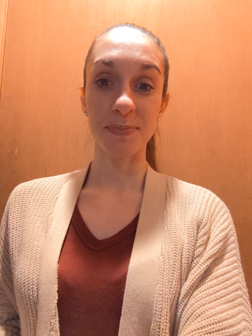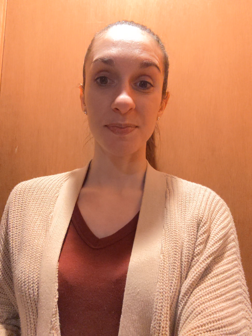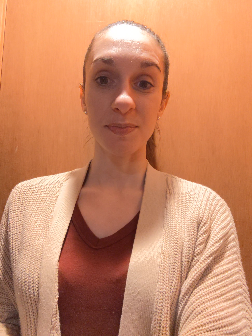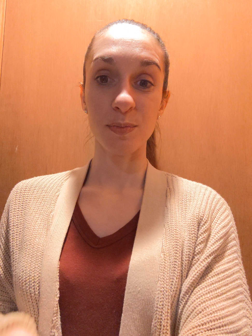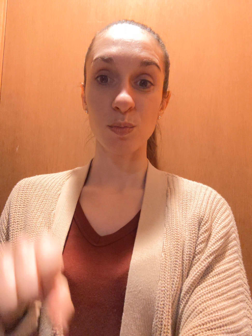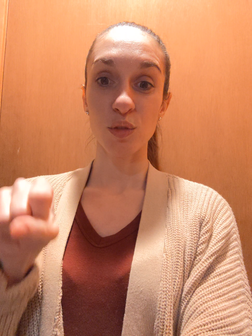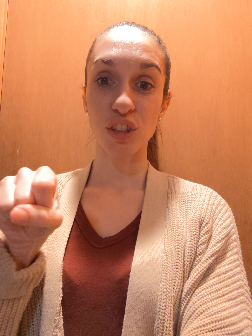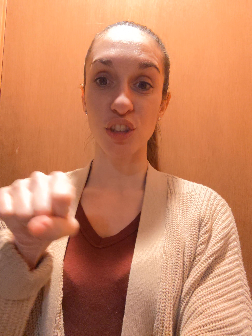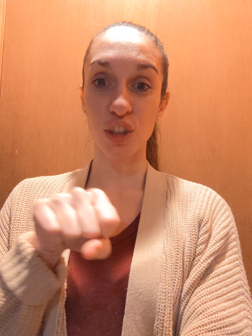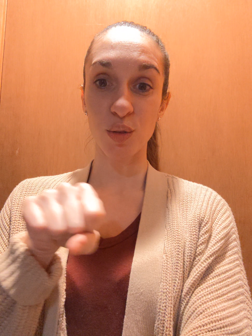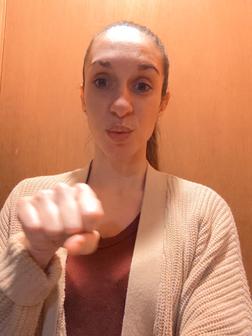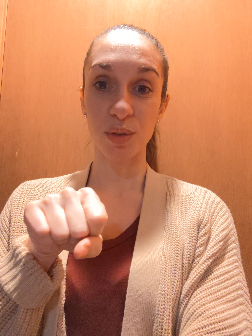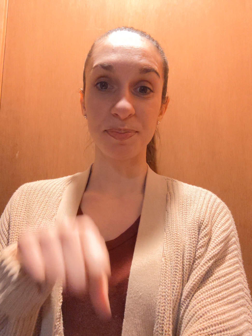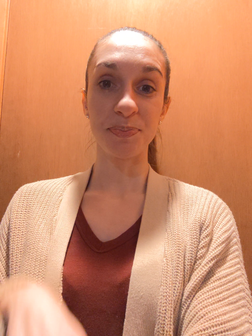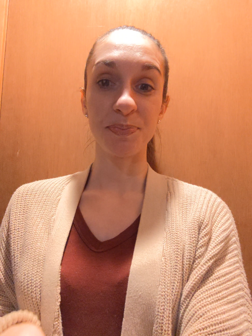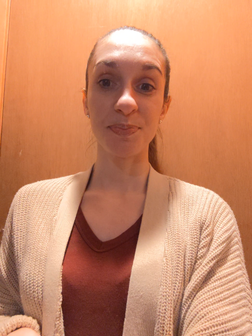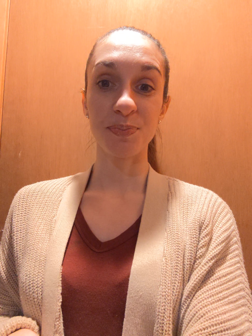shoe